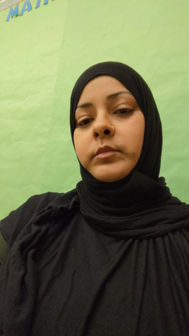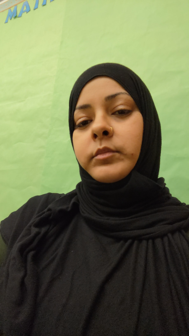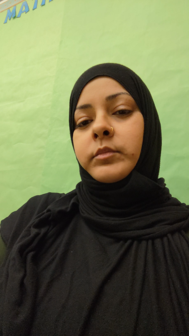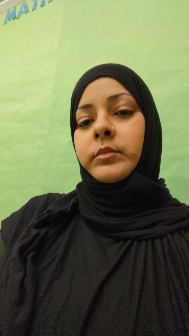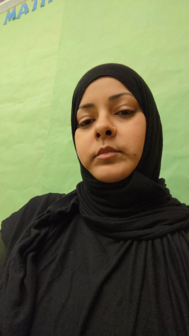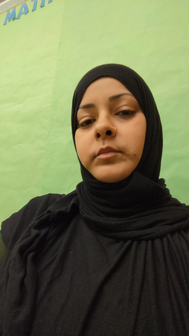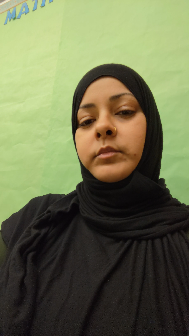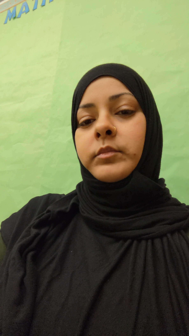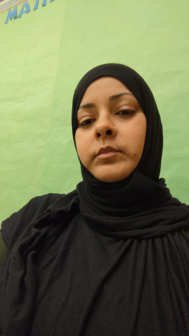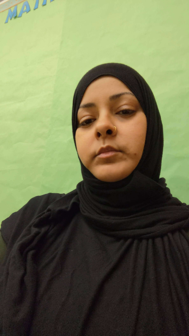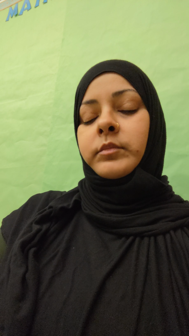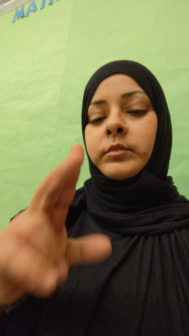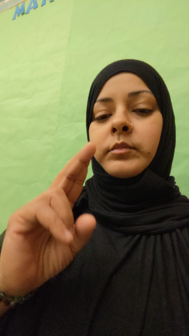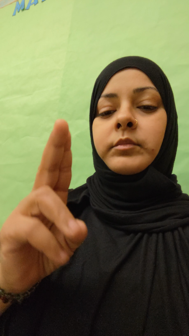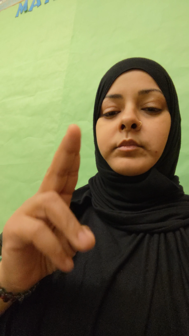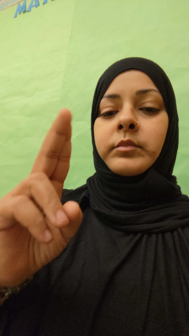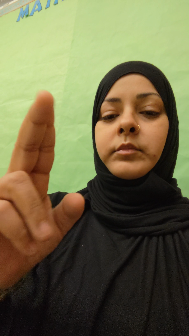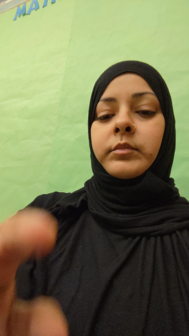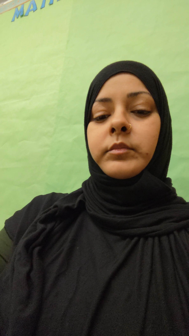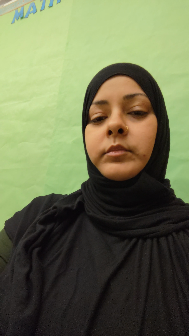hurry